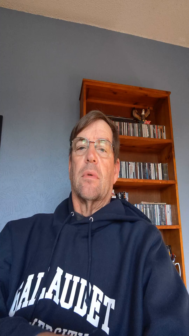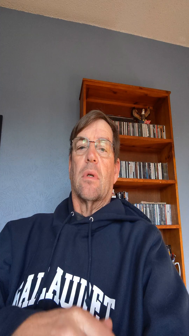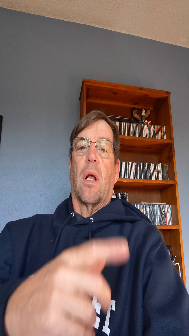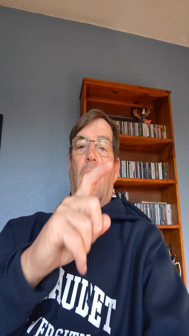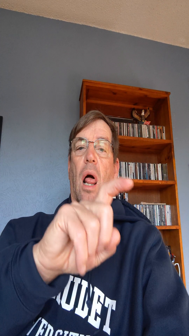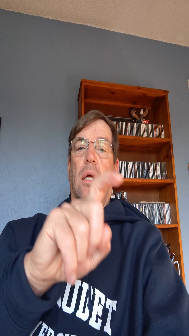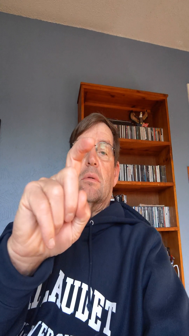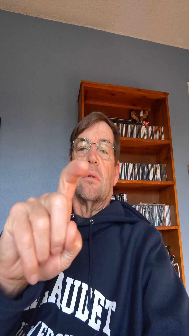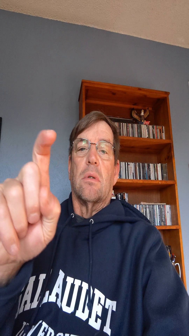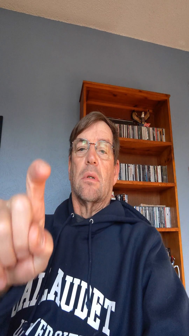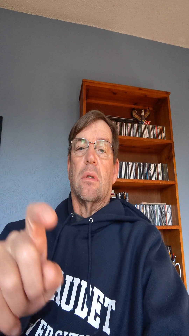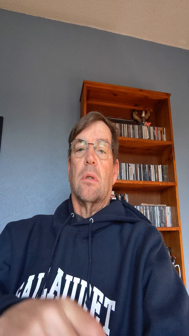closet